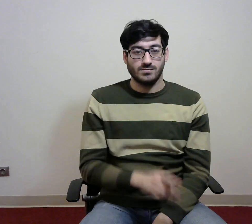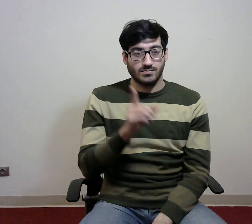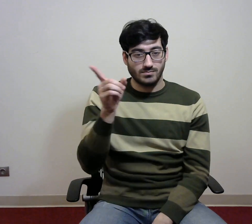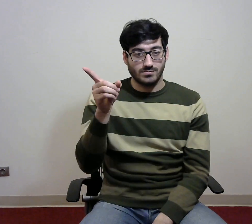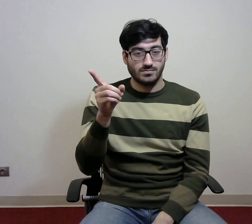O